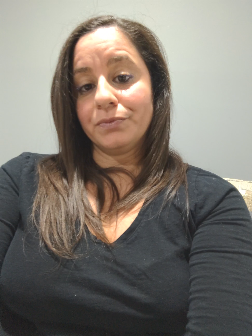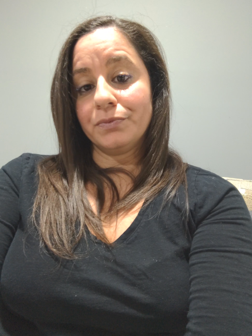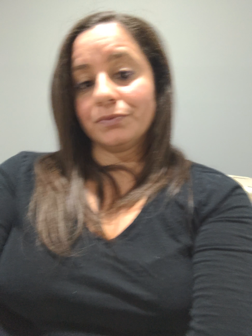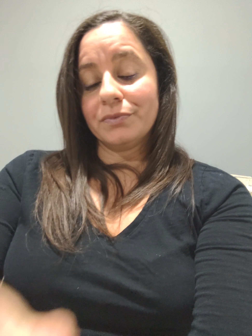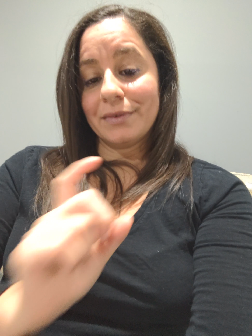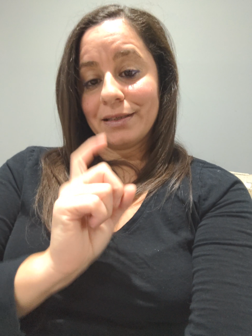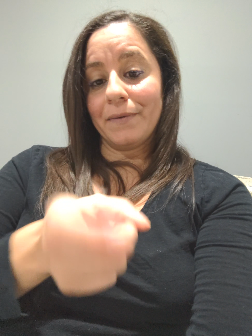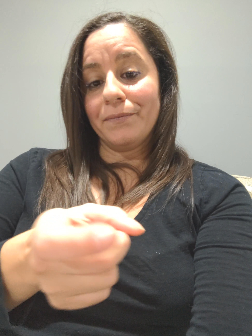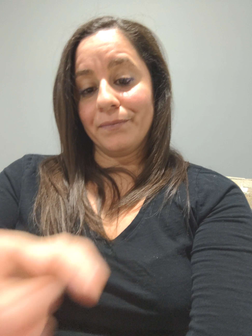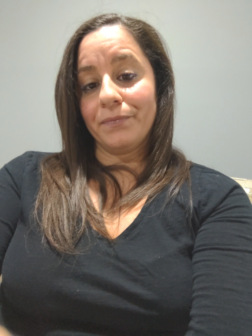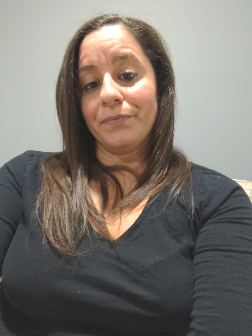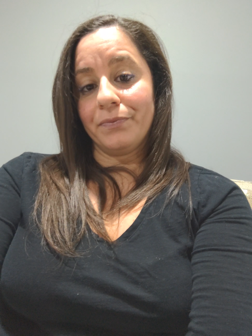gift